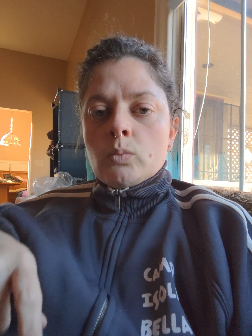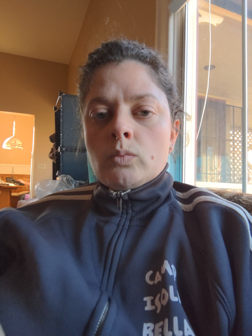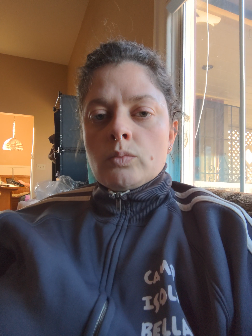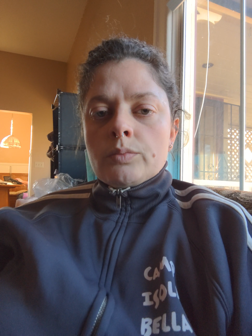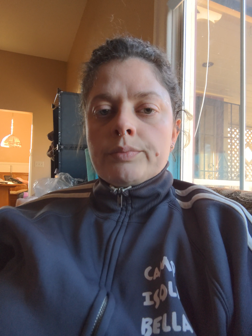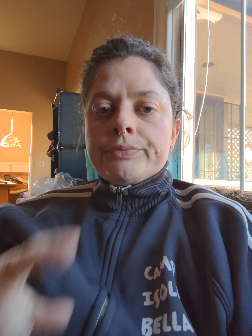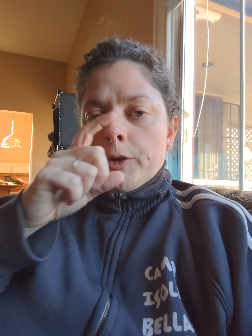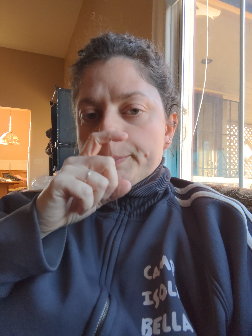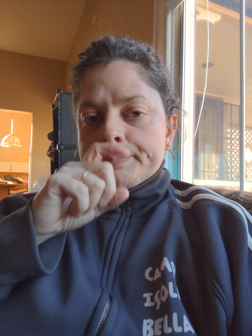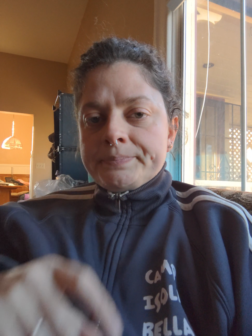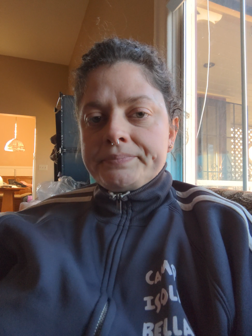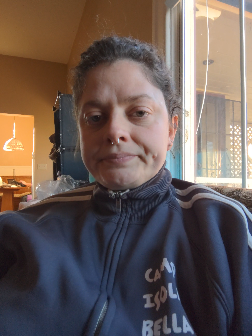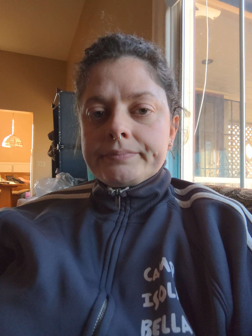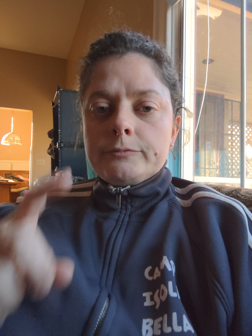doll